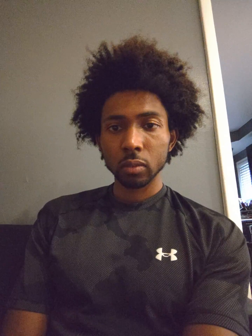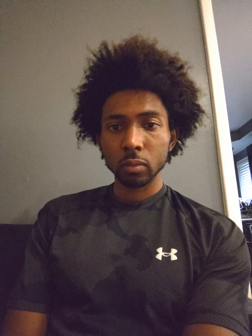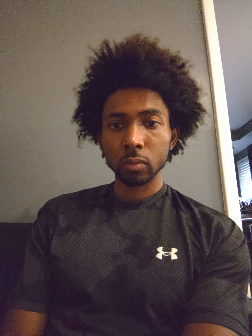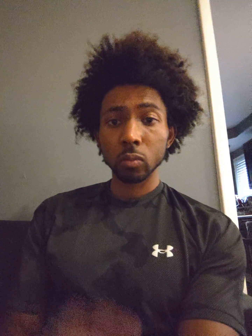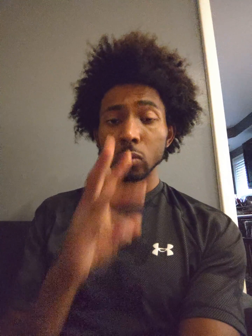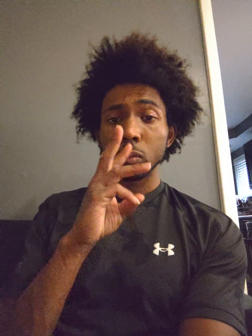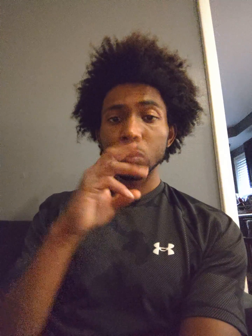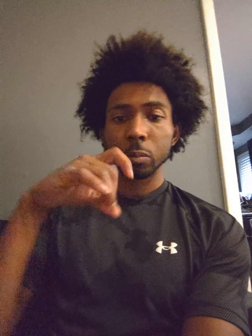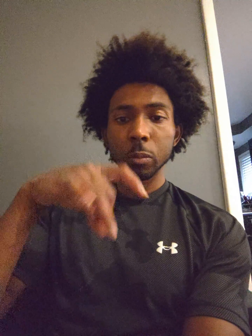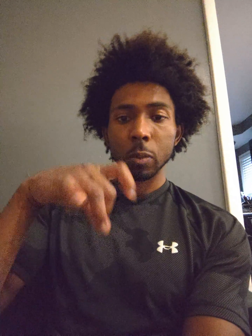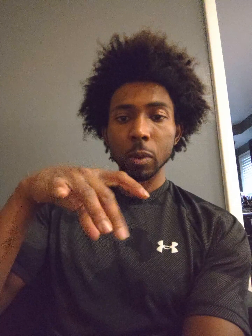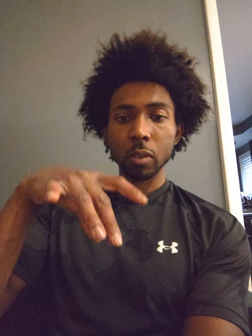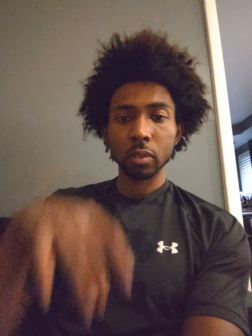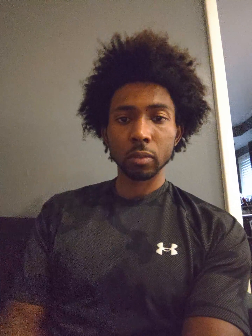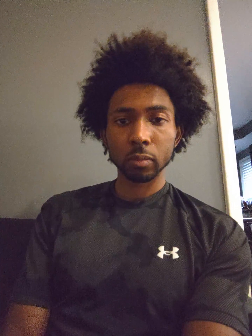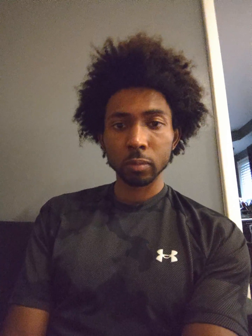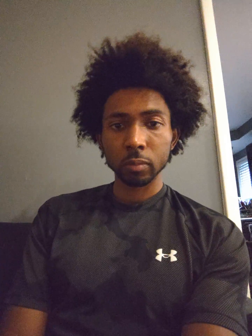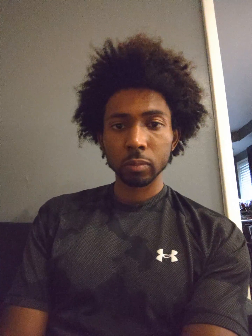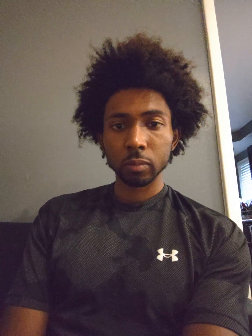melon